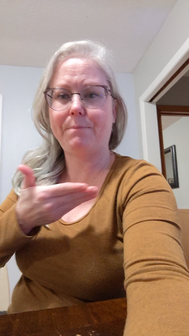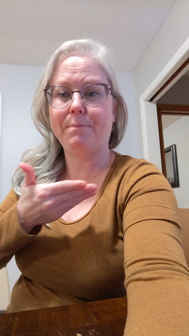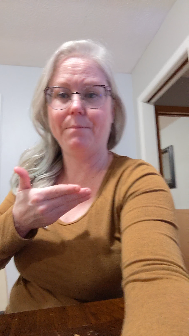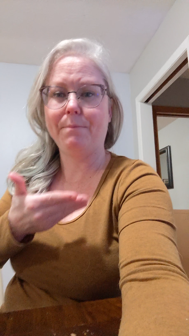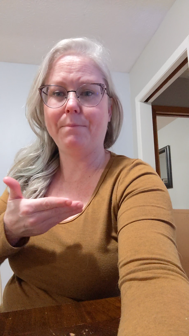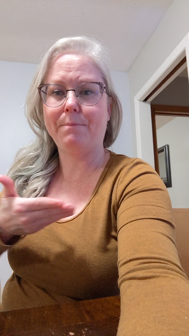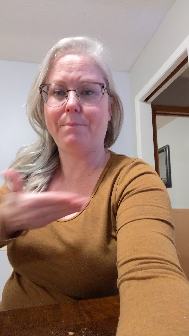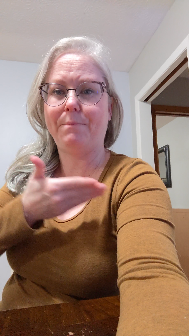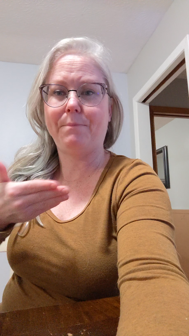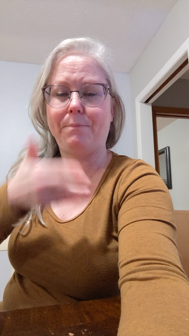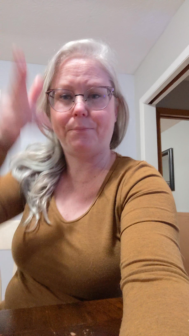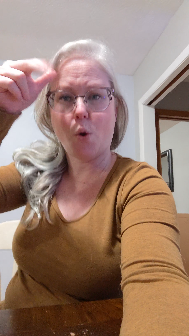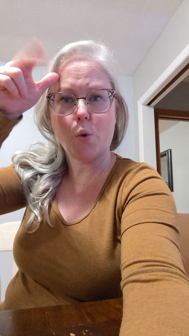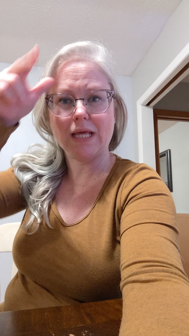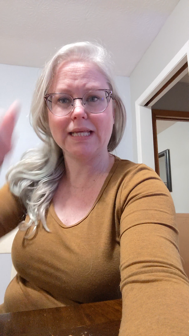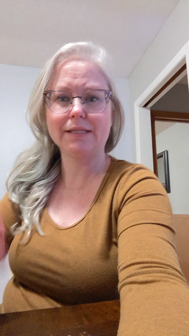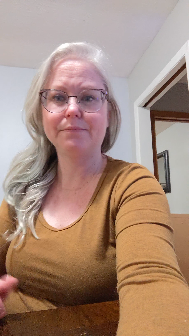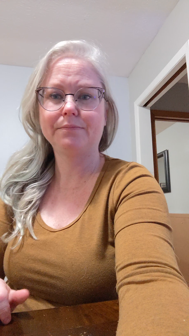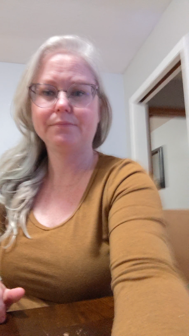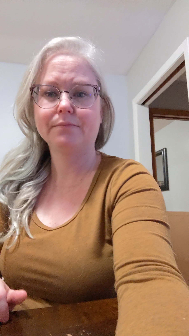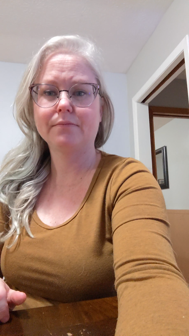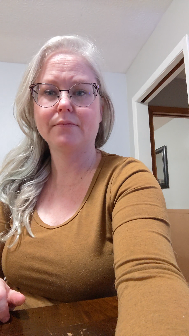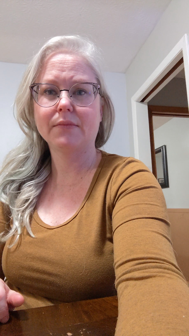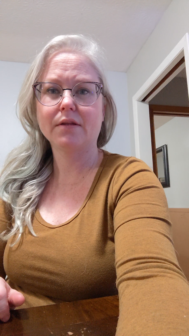pony